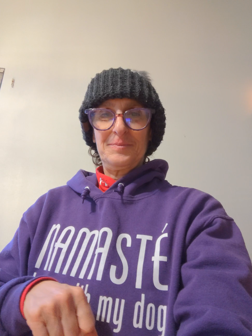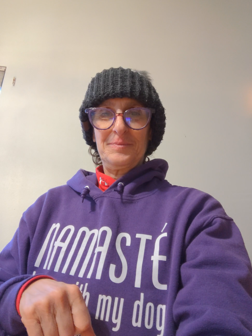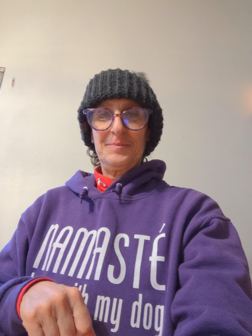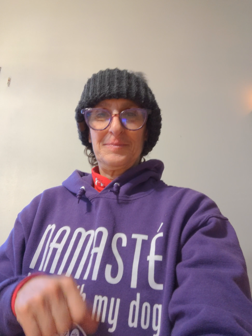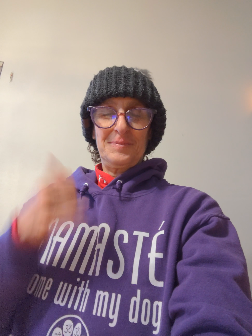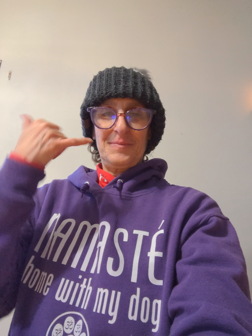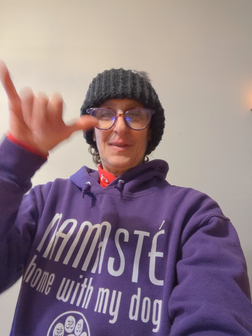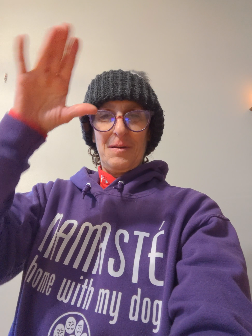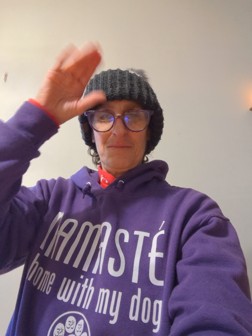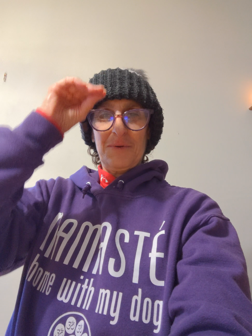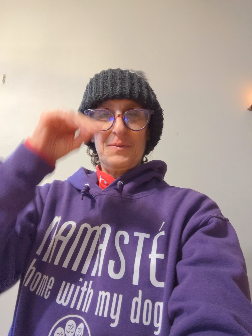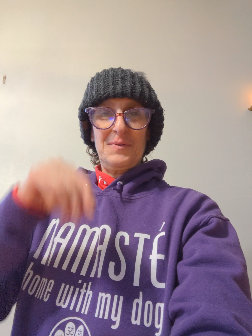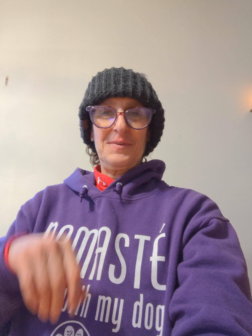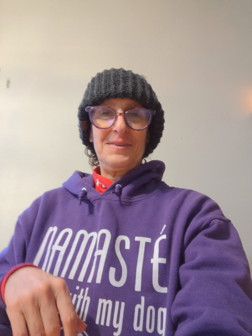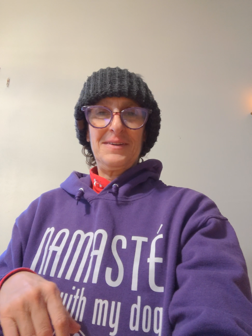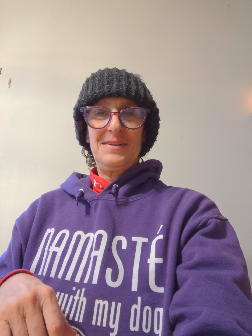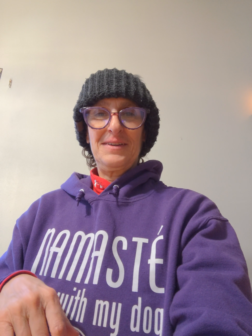cowboy